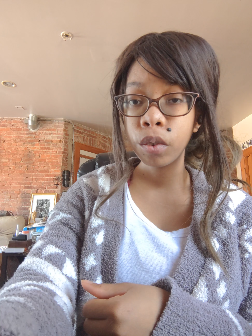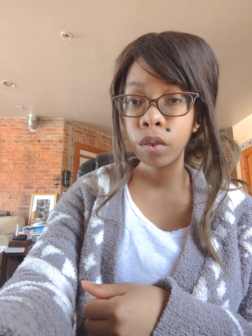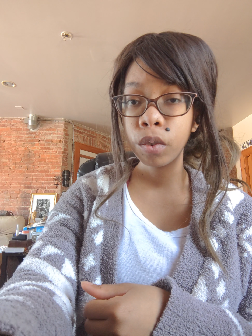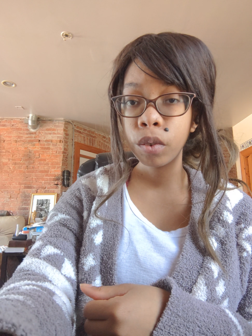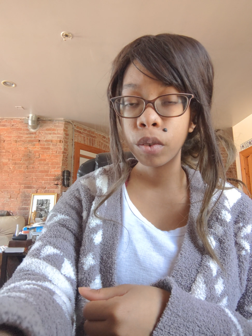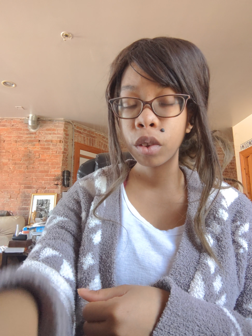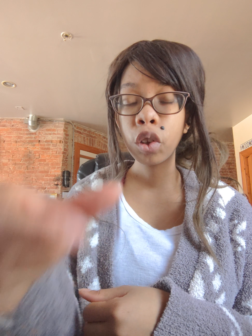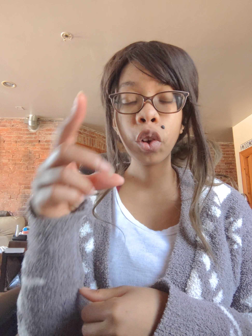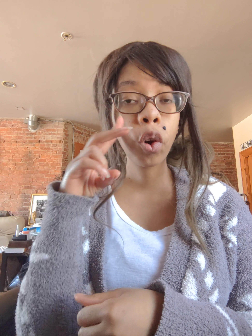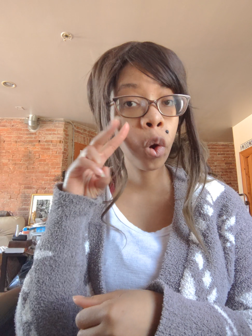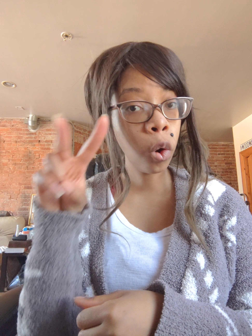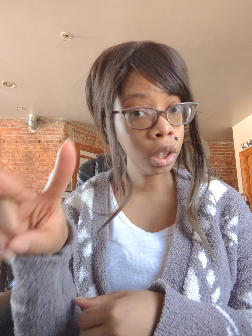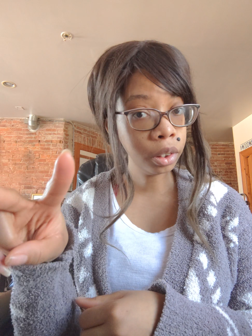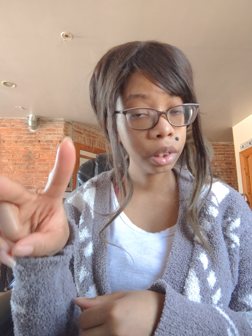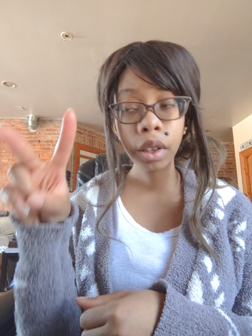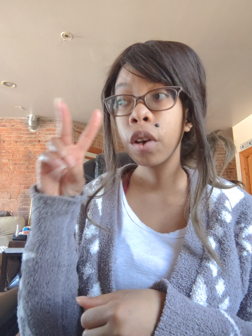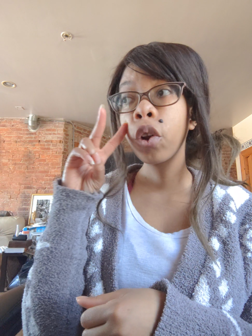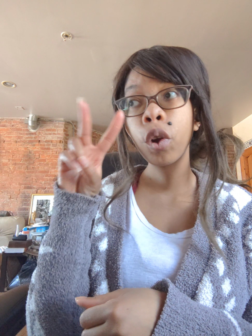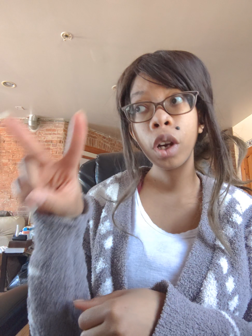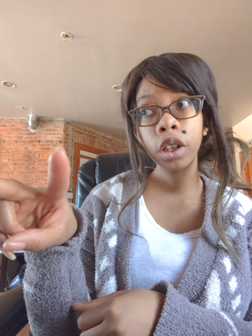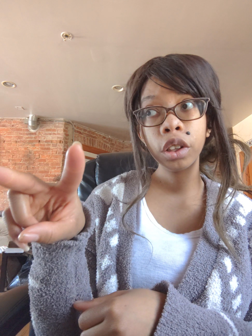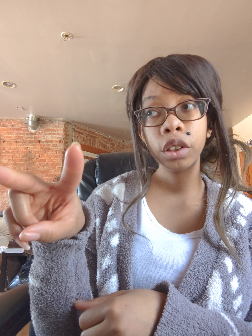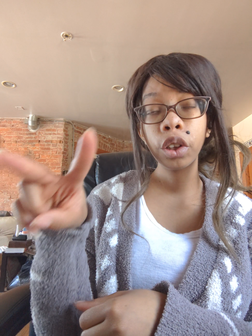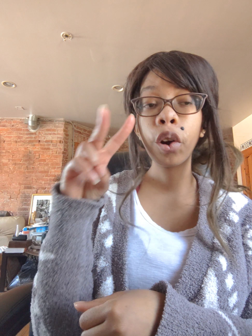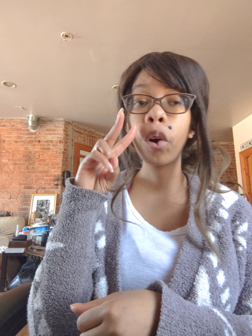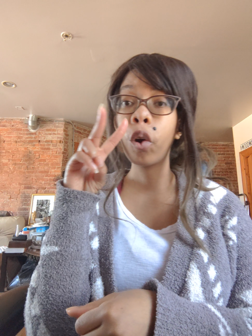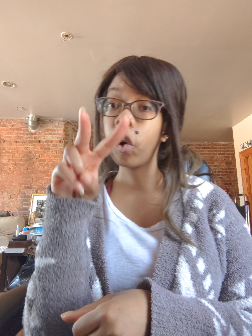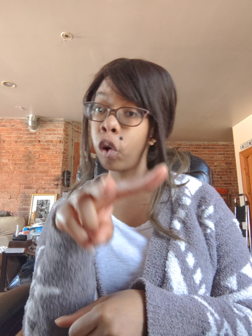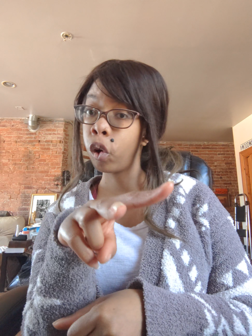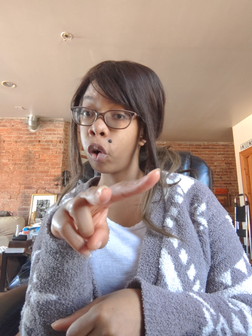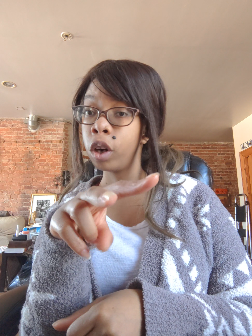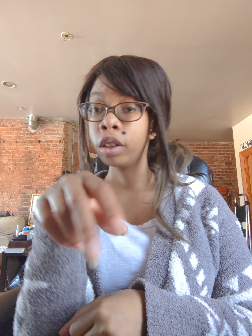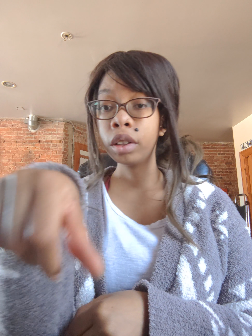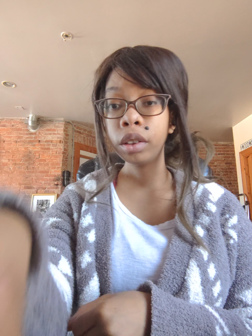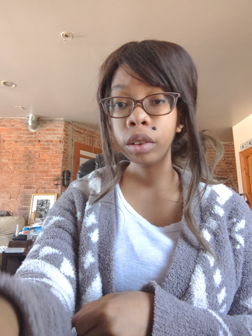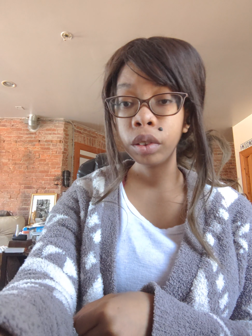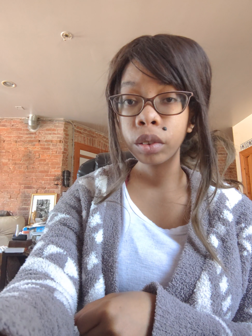look